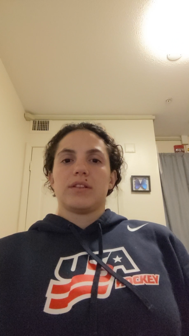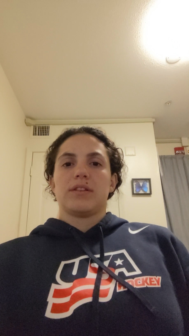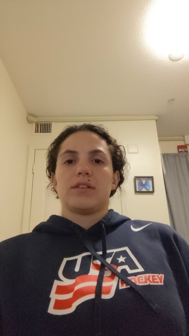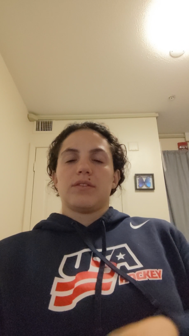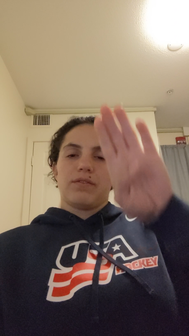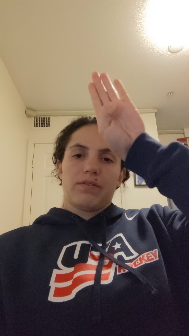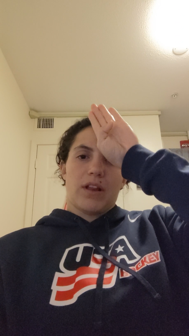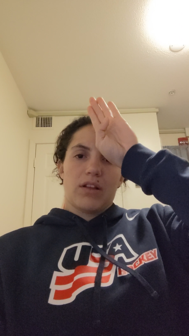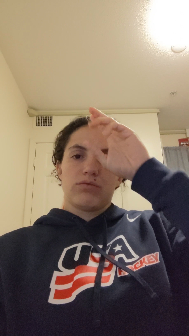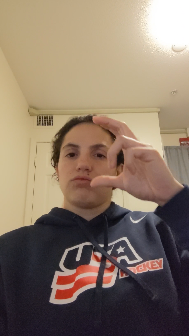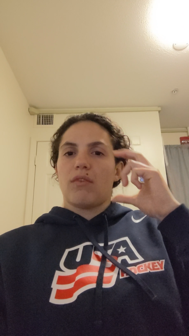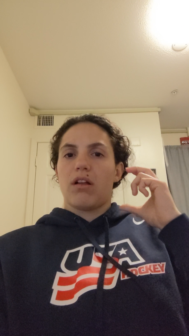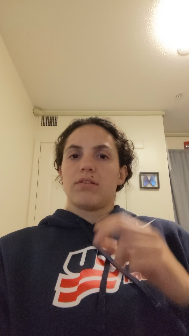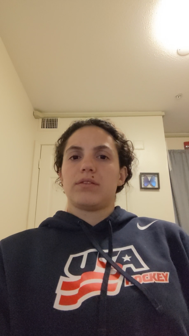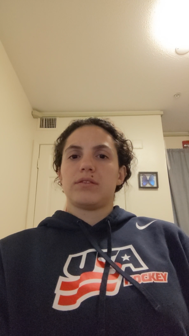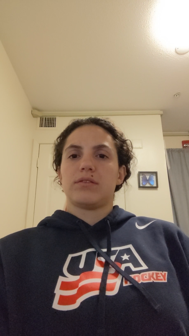fire truck